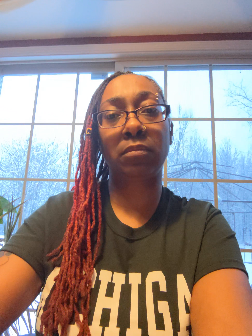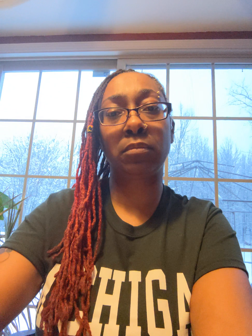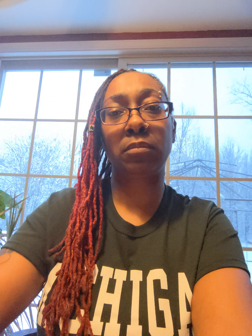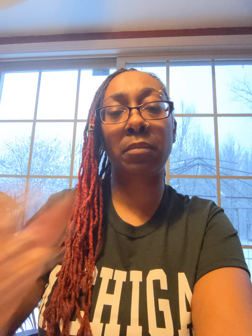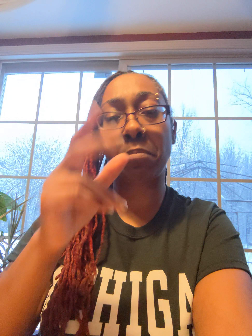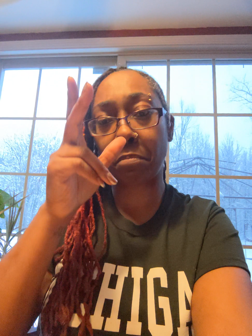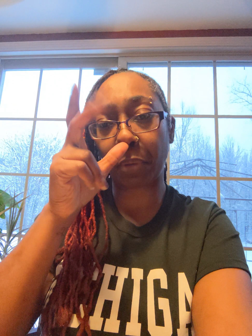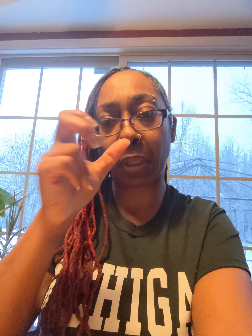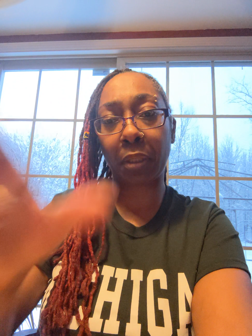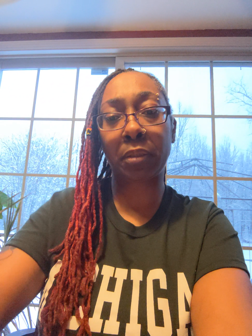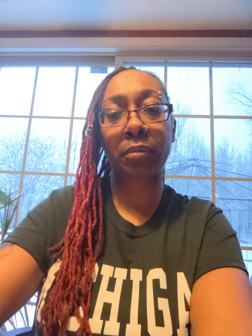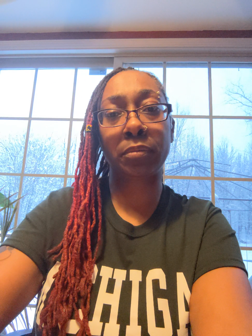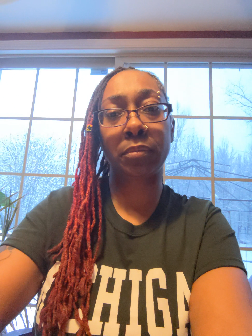bug